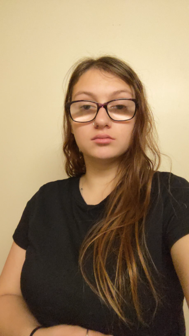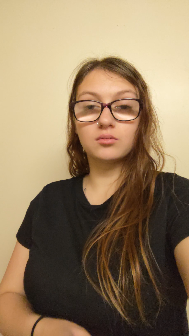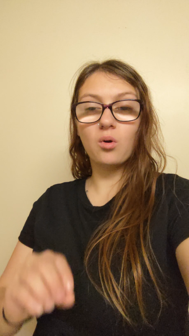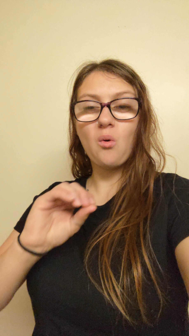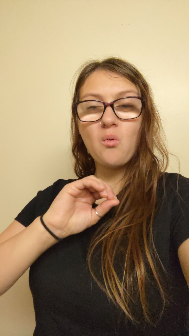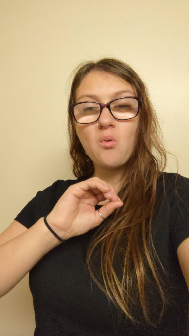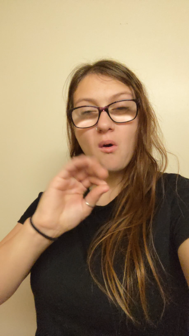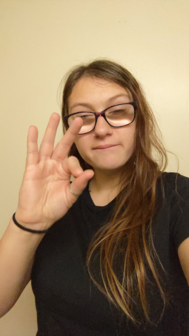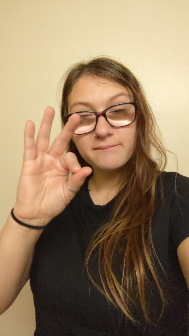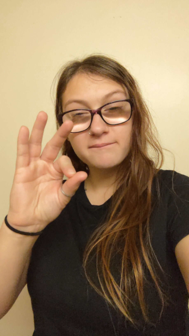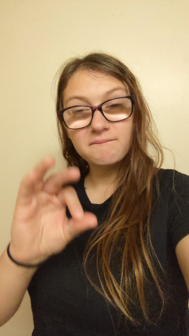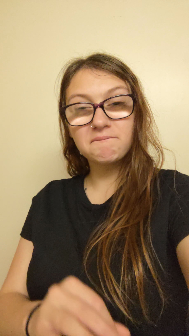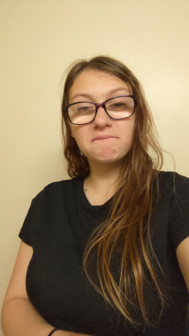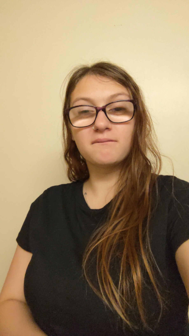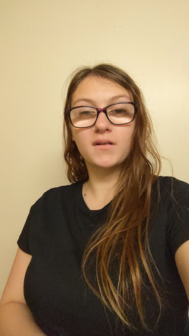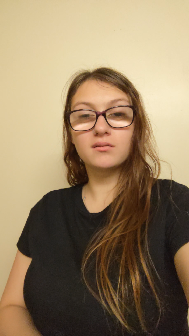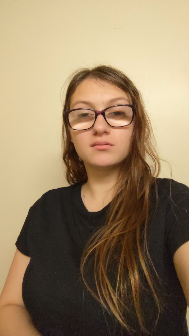off